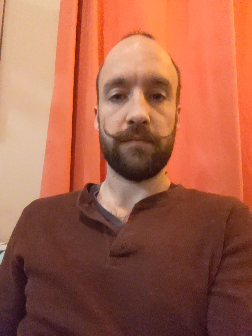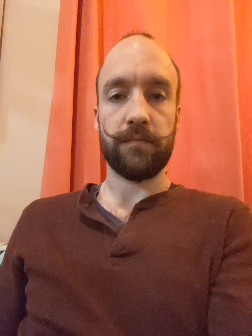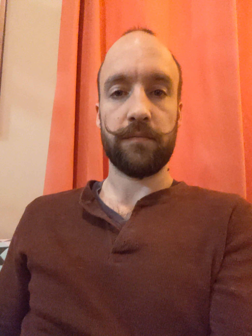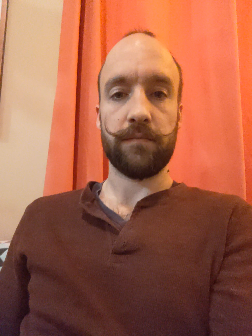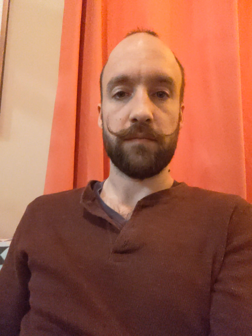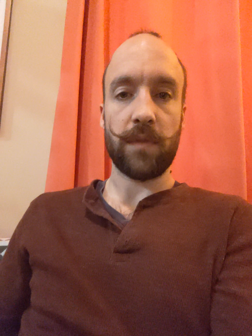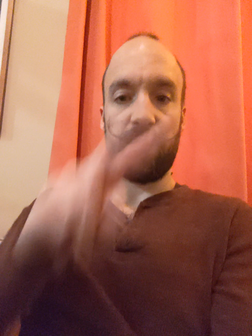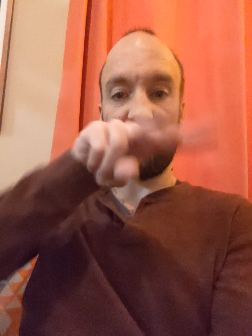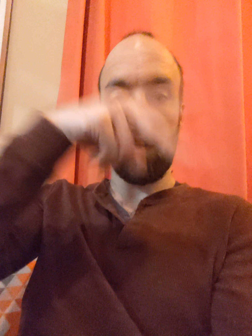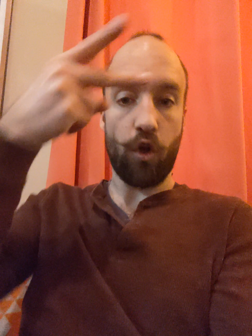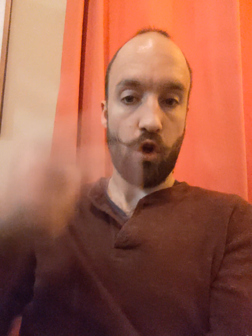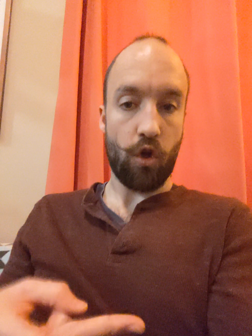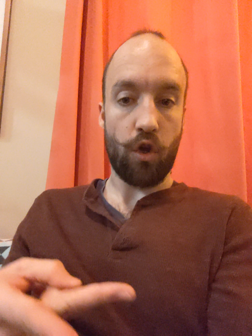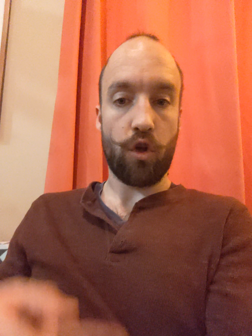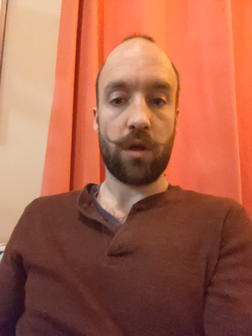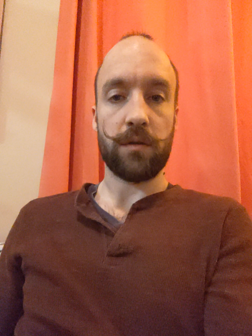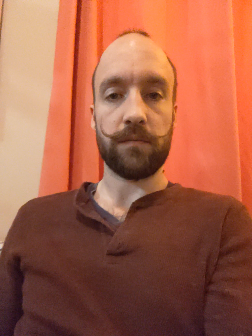fall